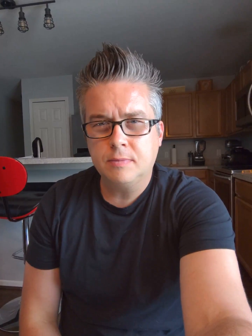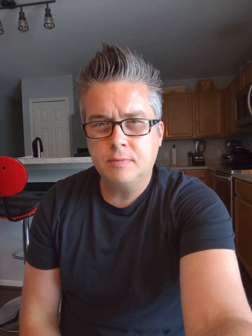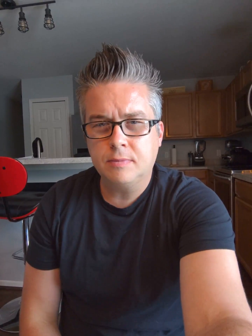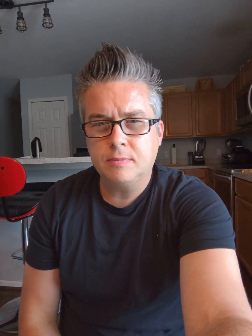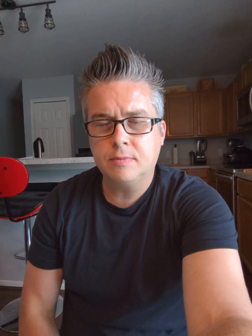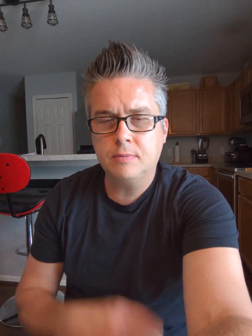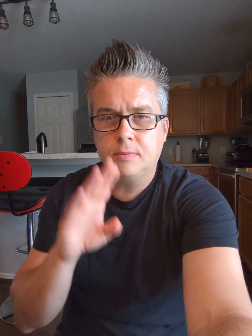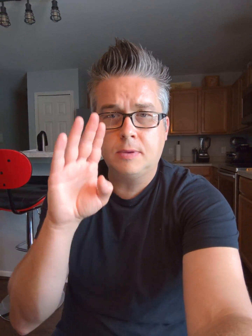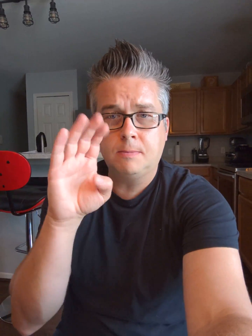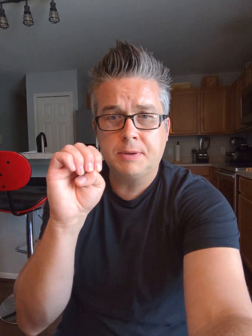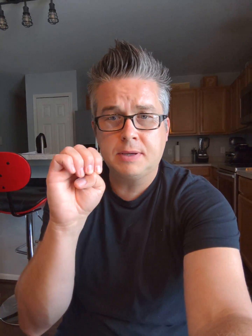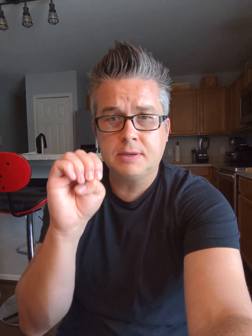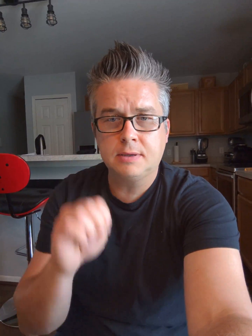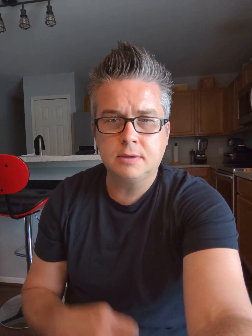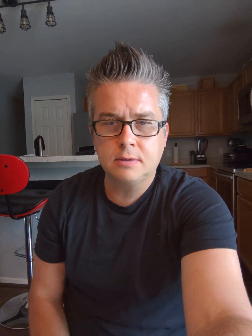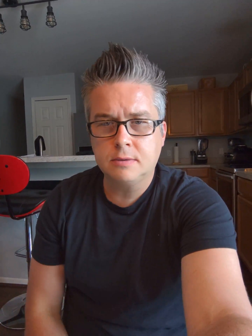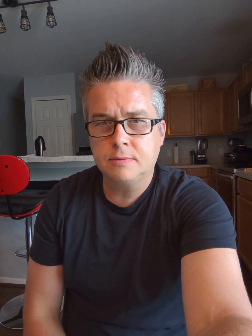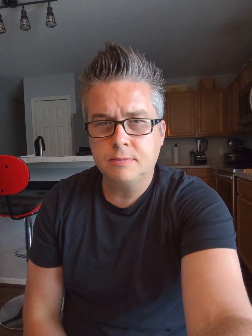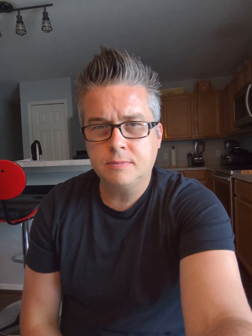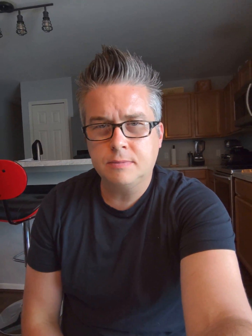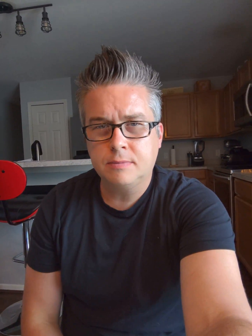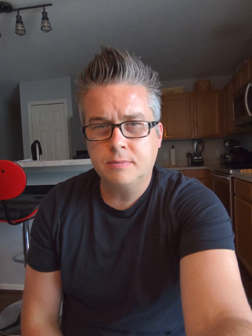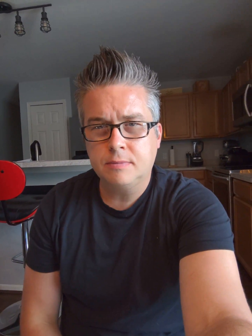be